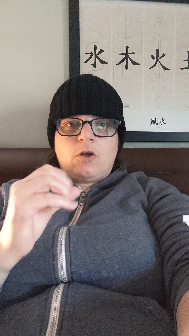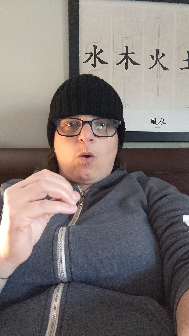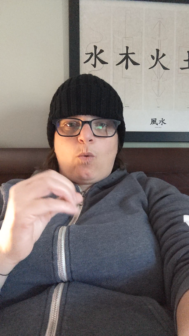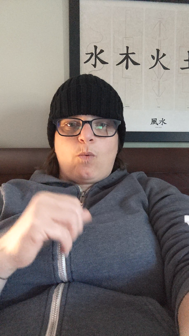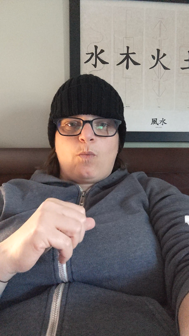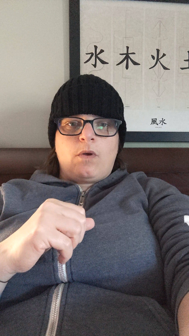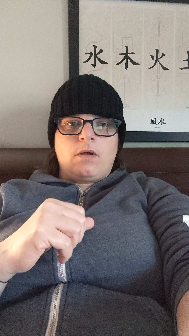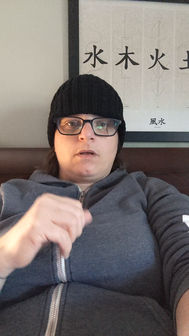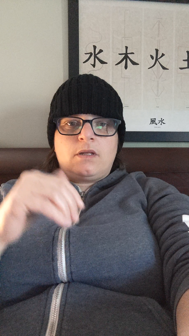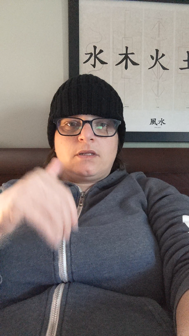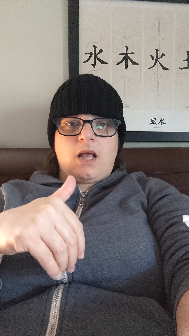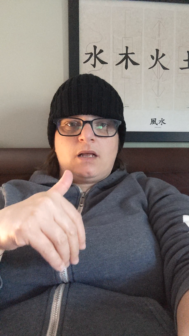night night